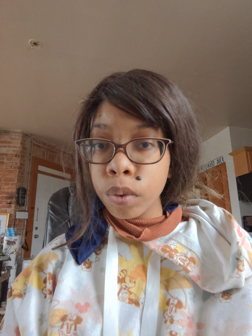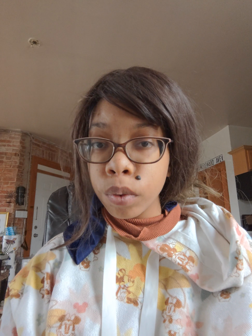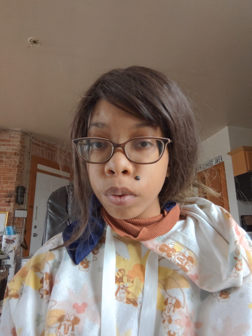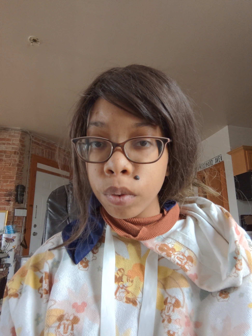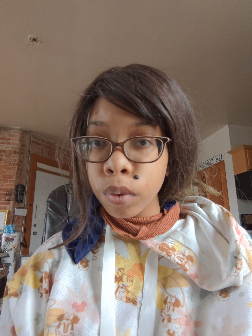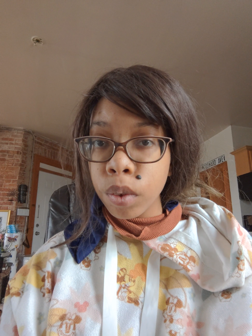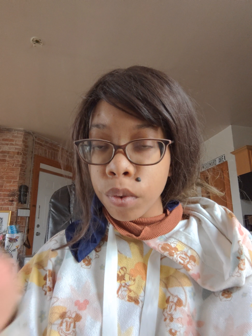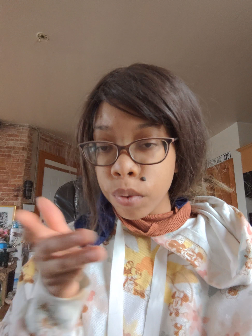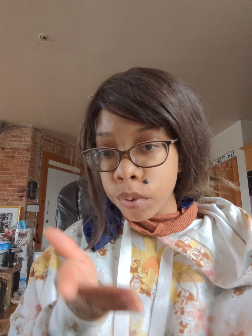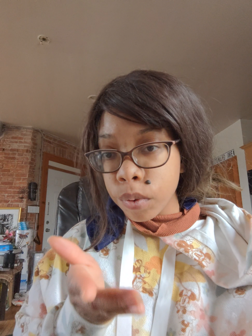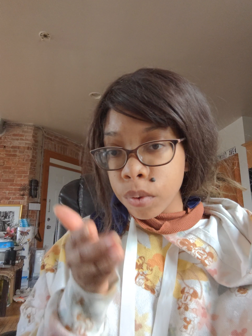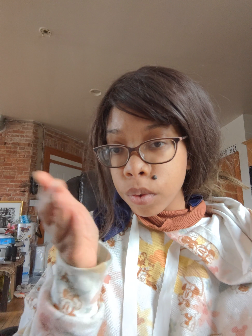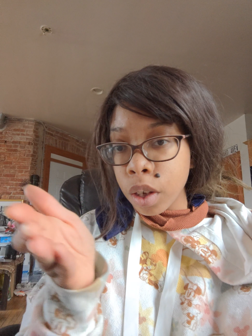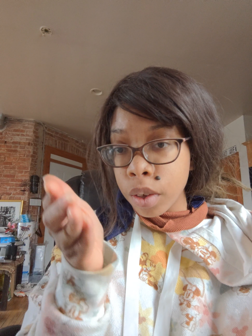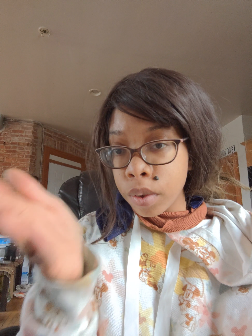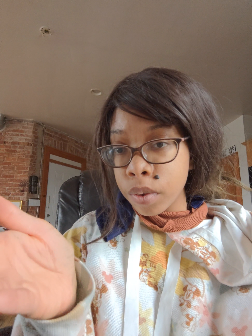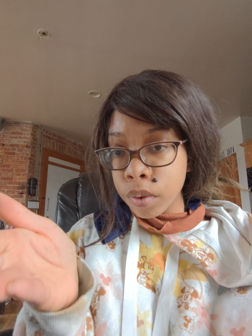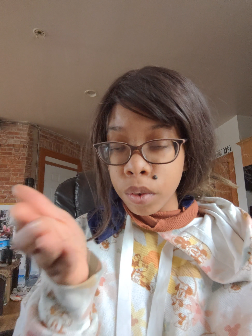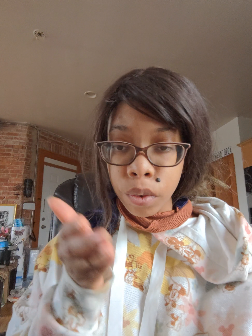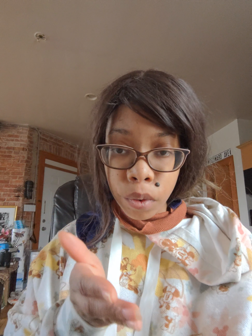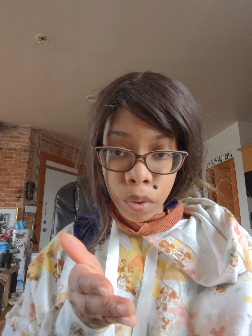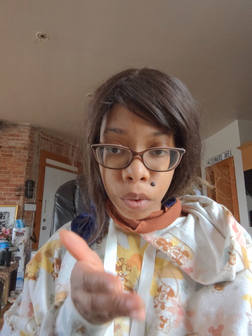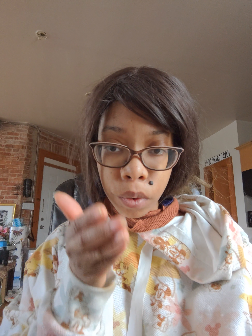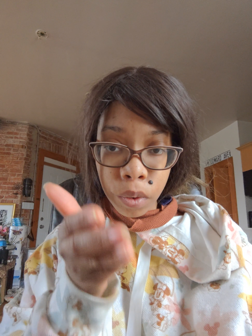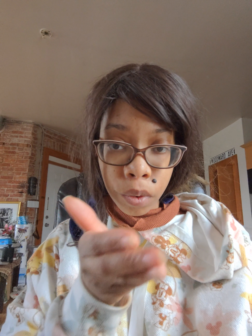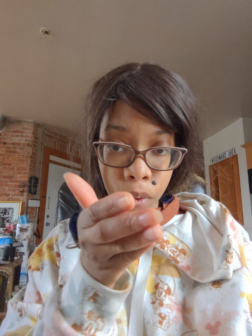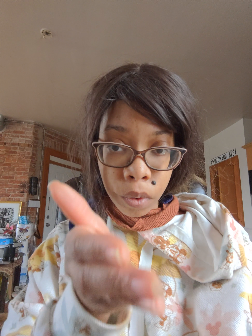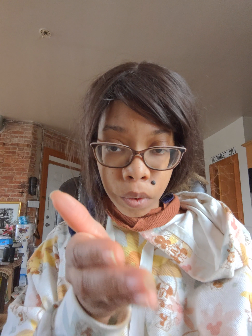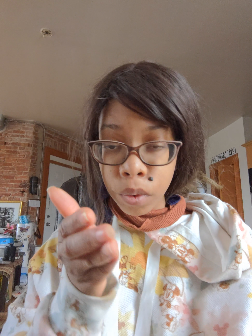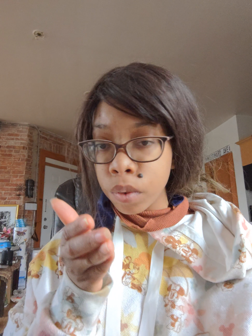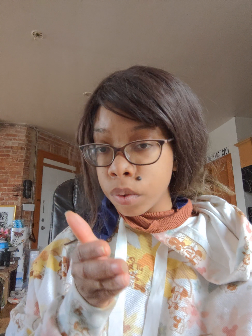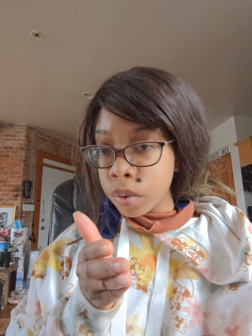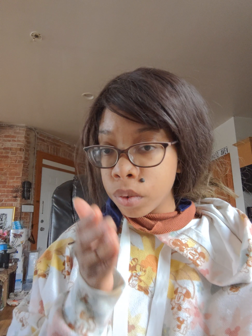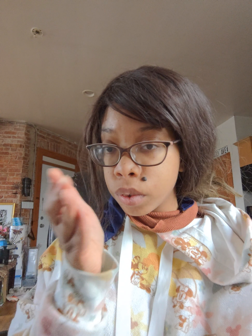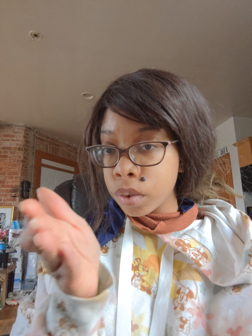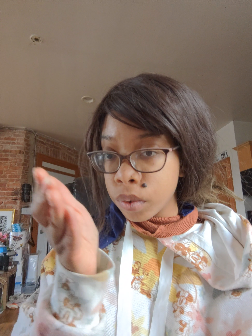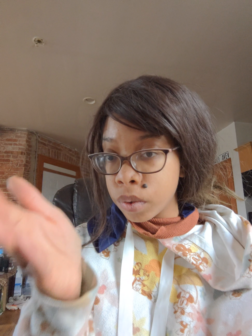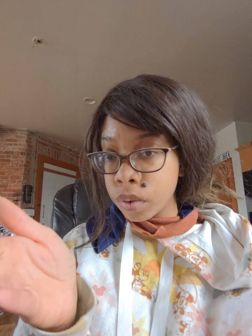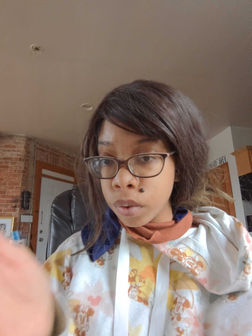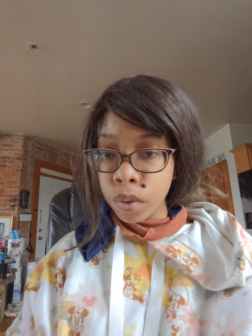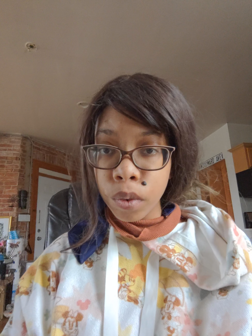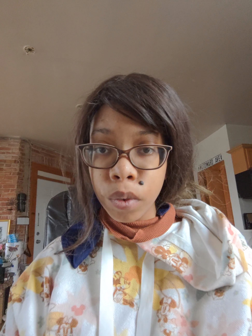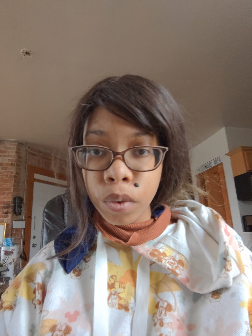boat